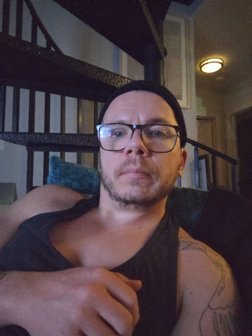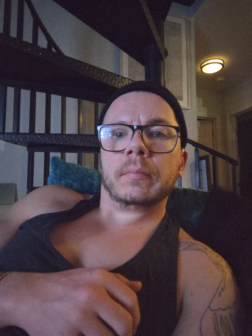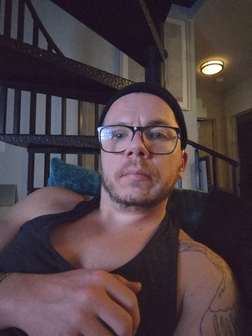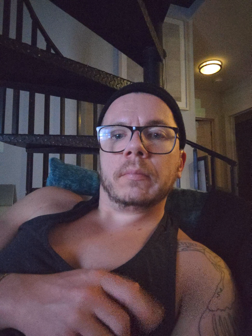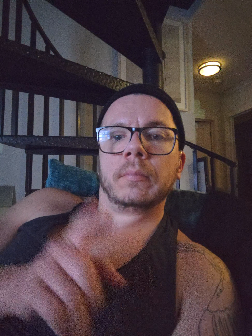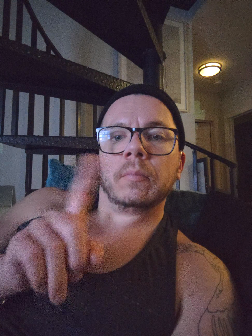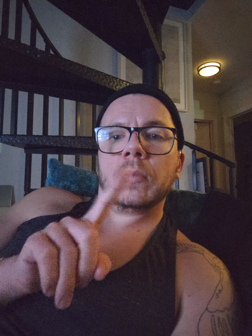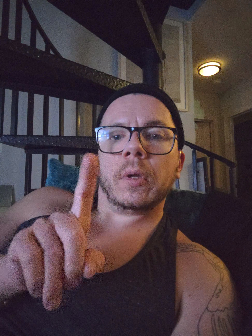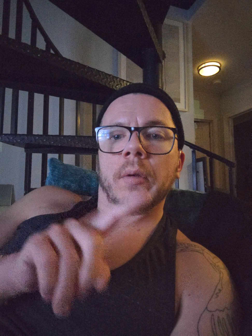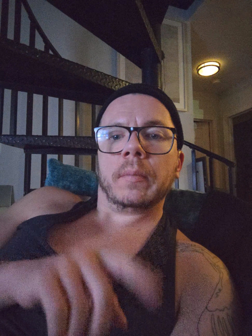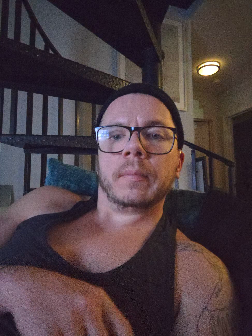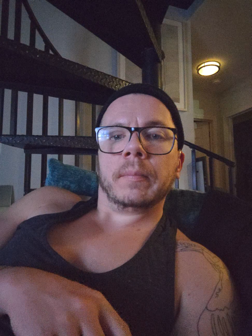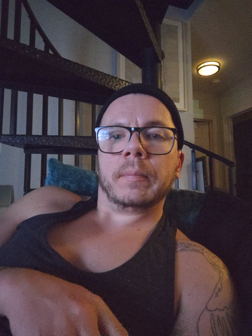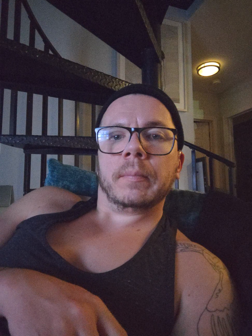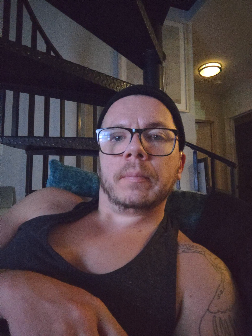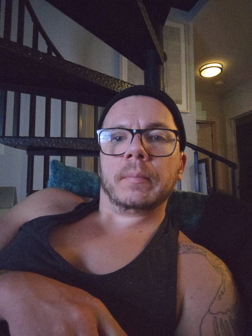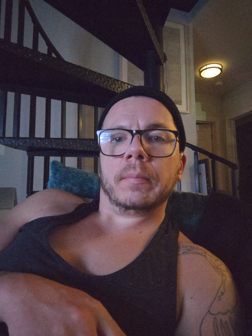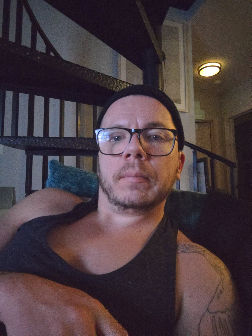where